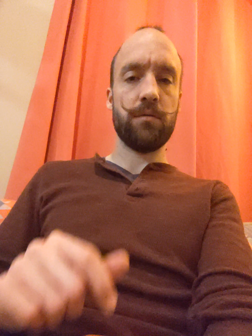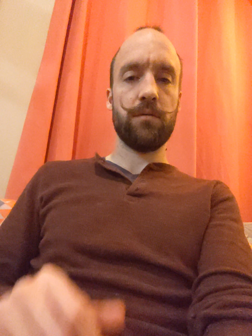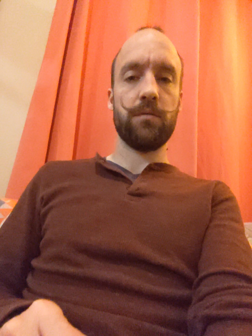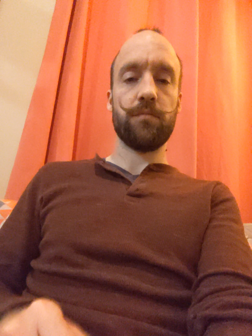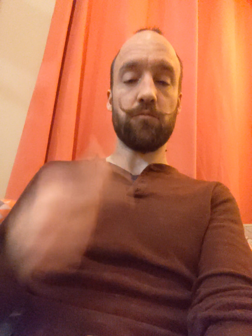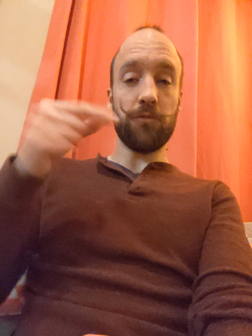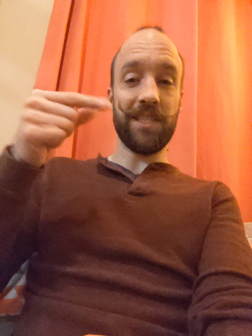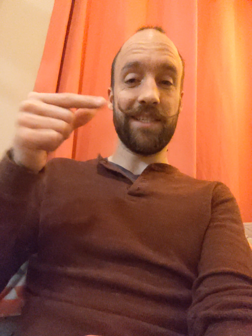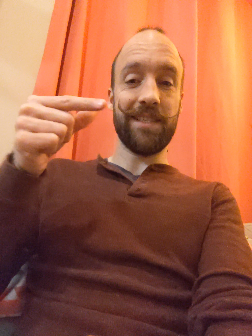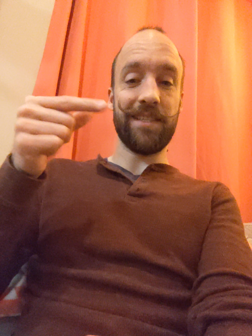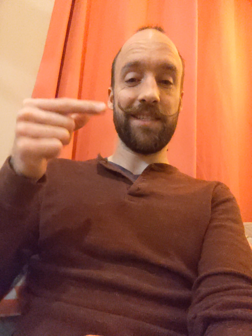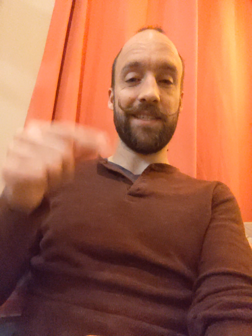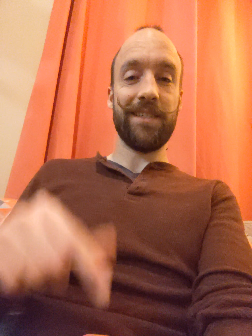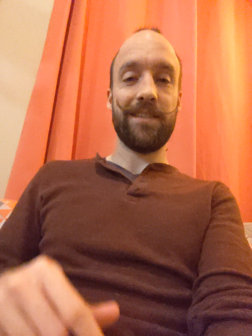green